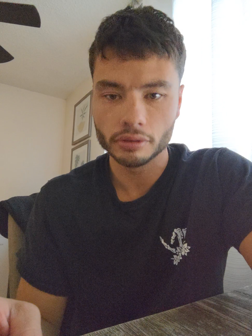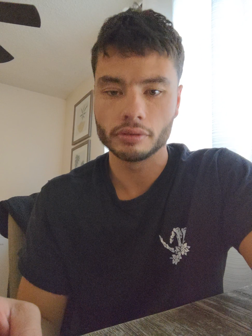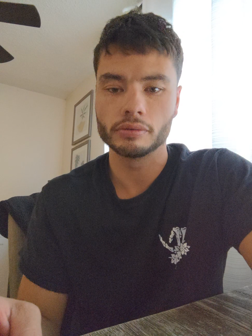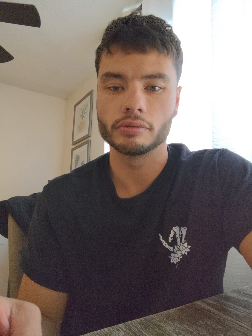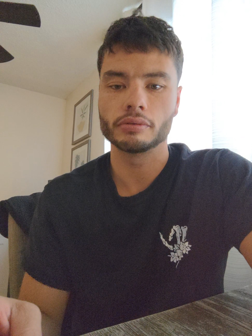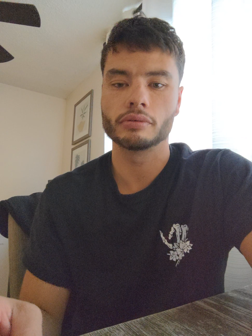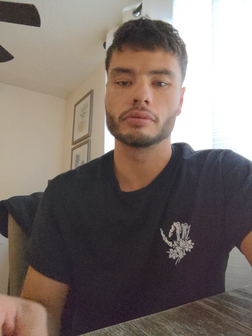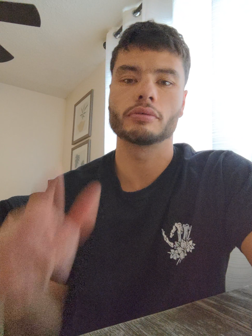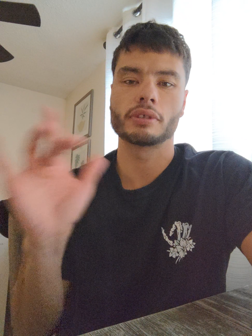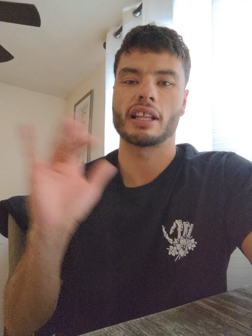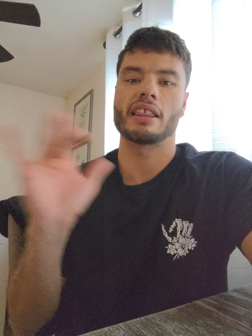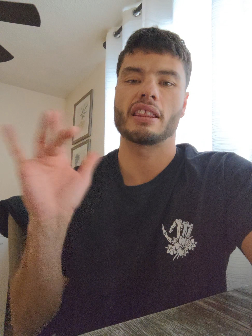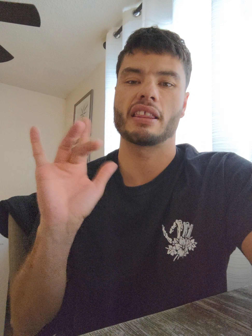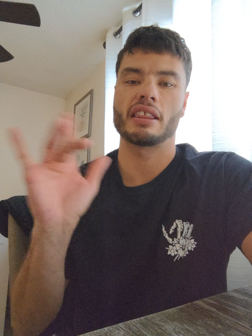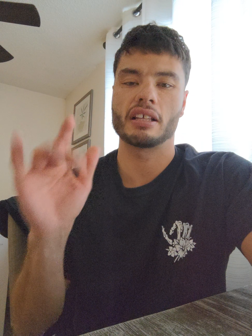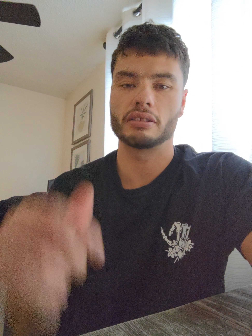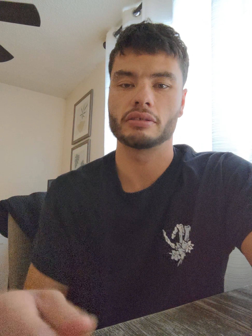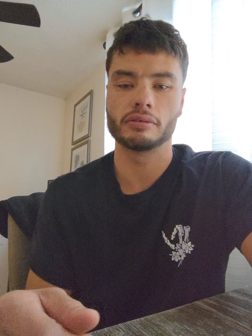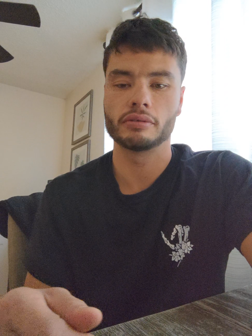yucky